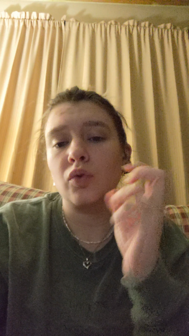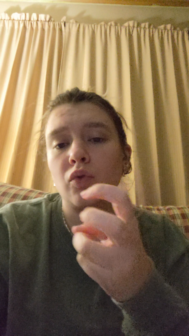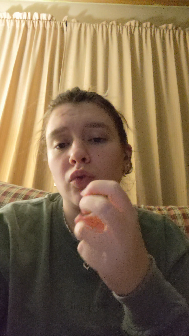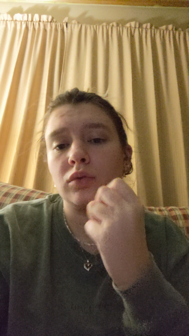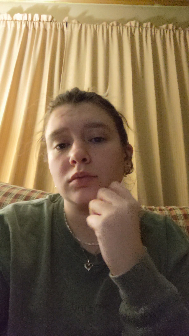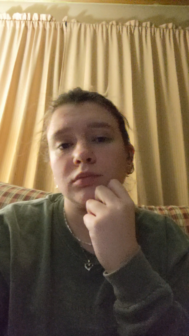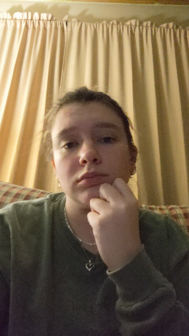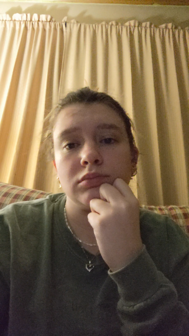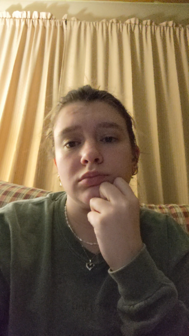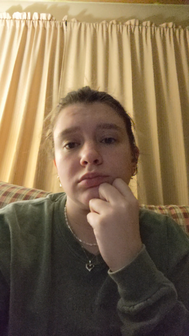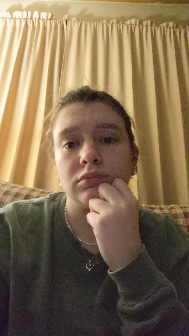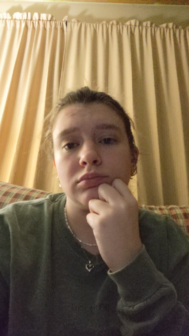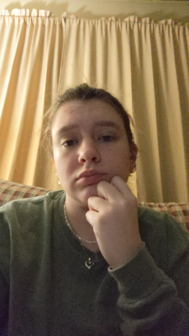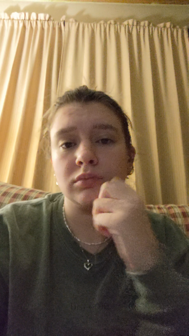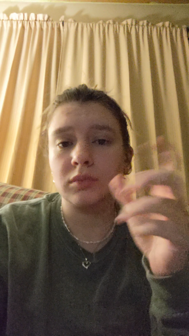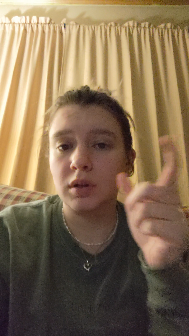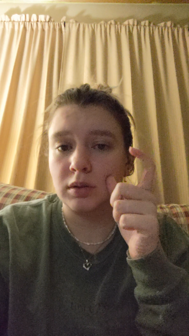glasses